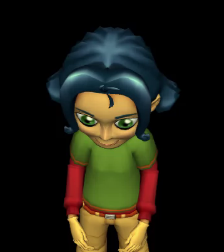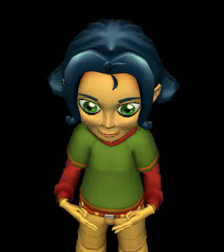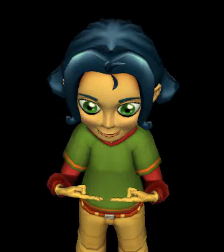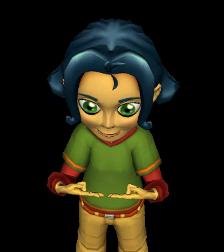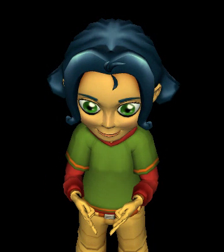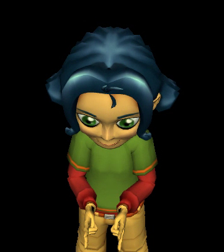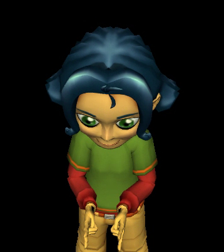تفويض